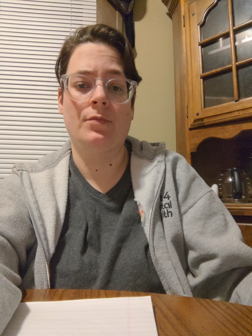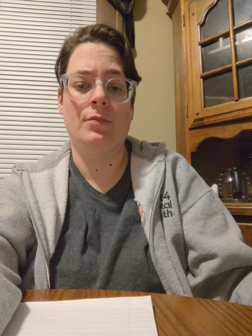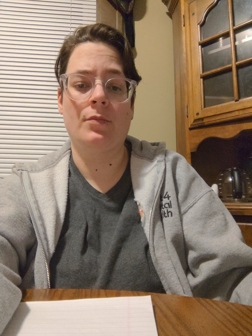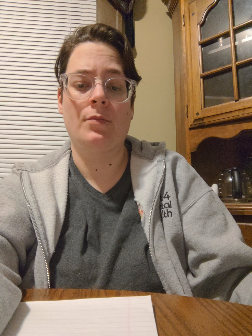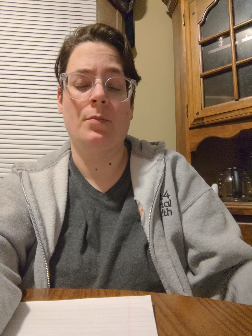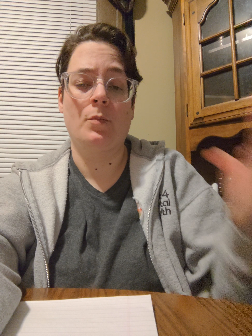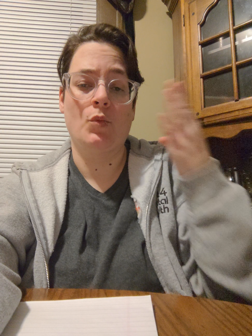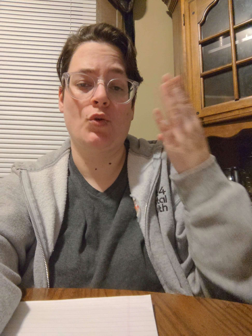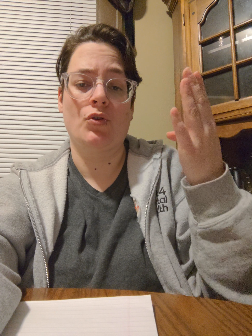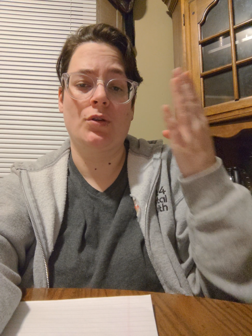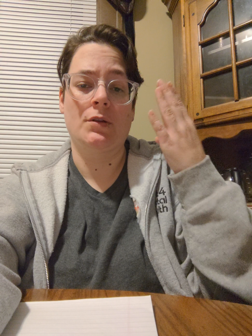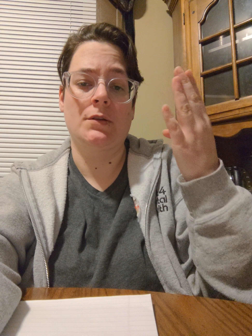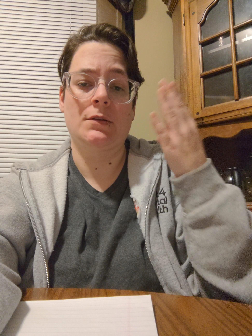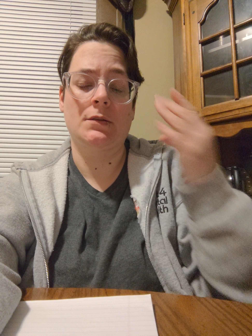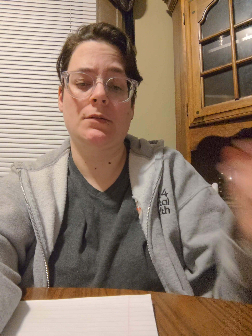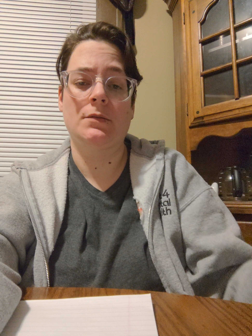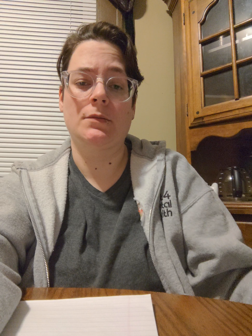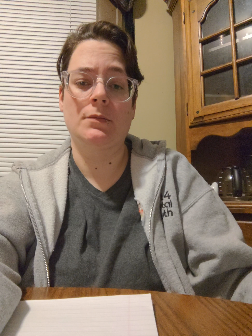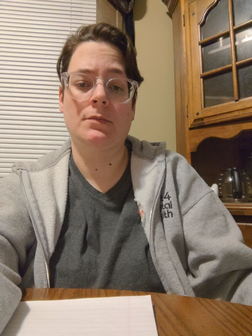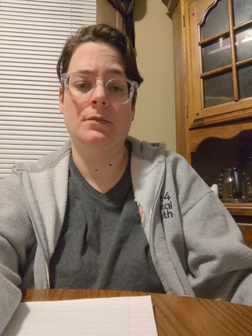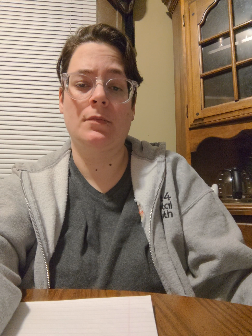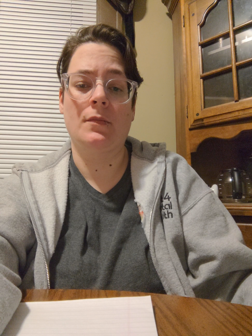morning